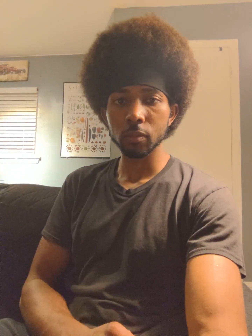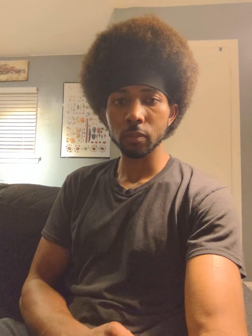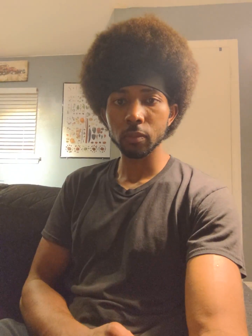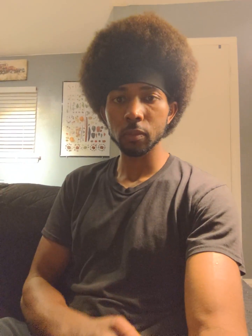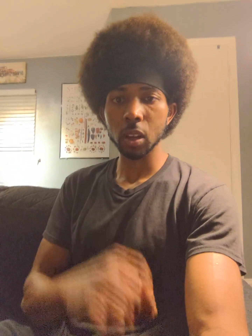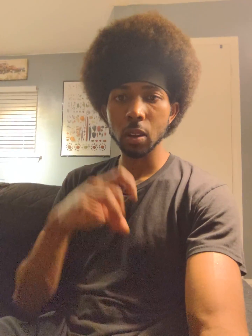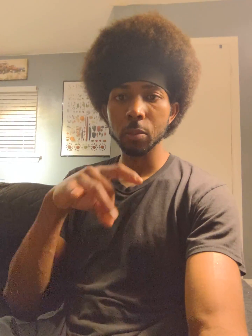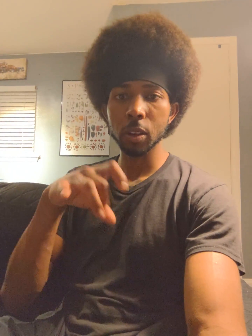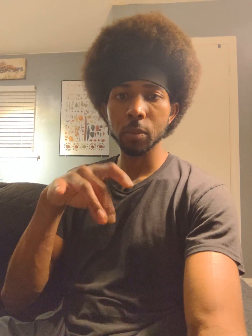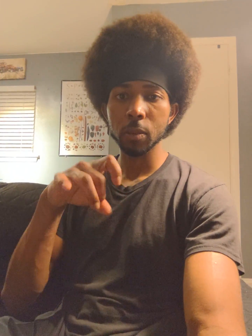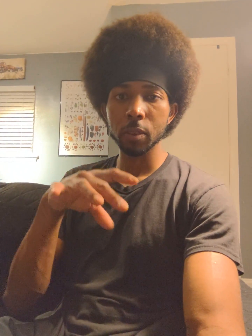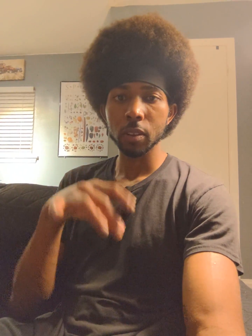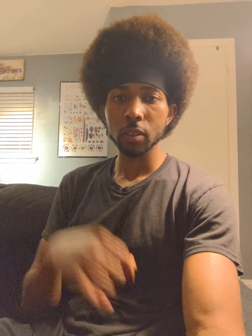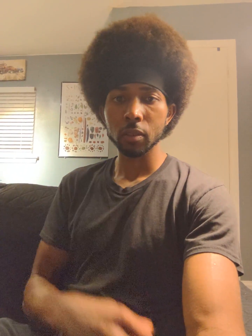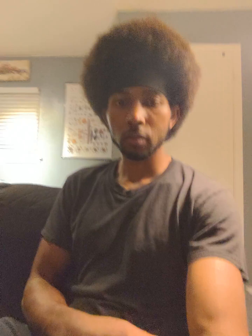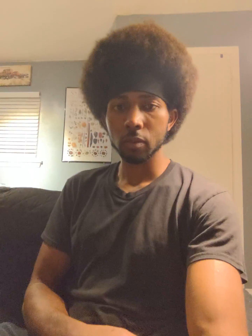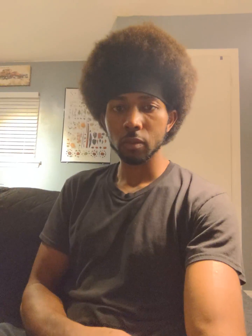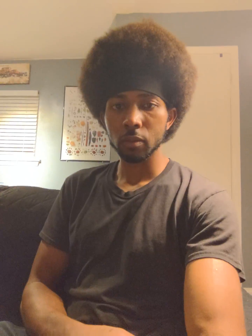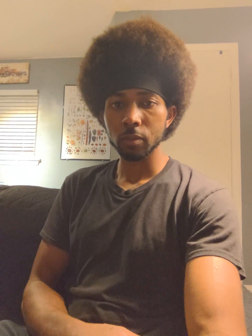pumpkin